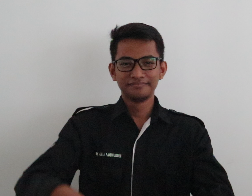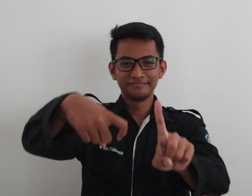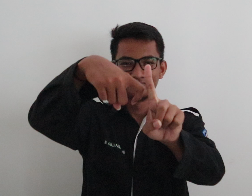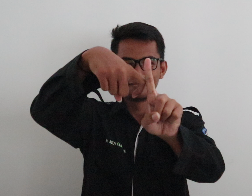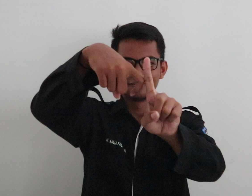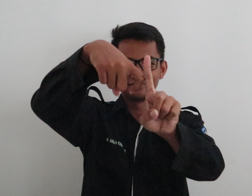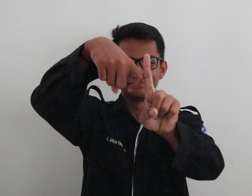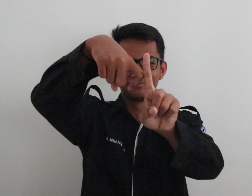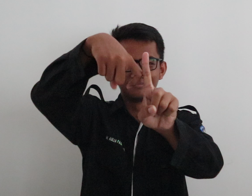K